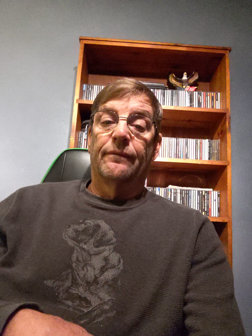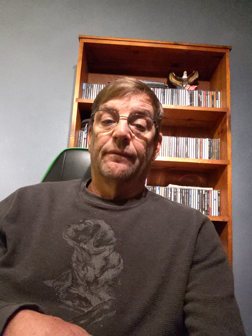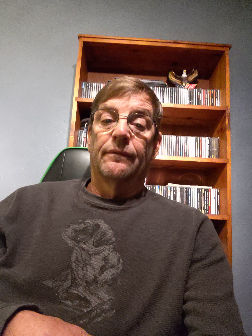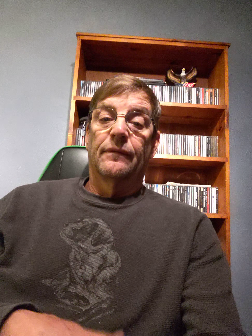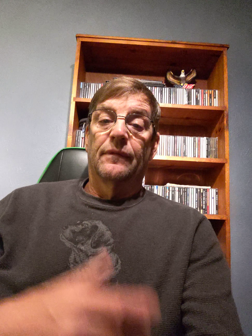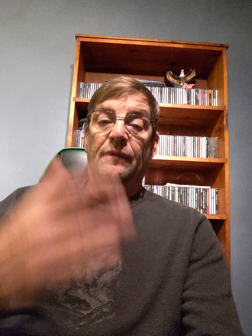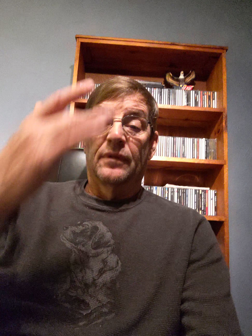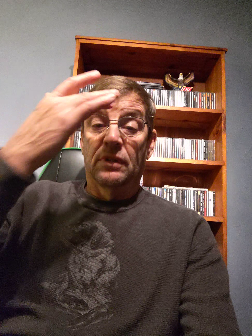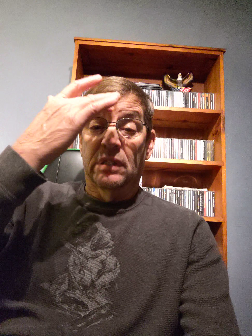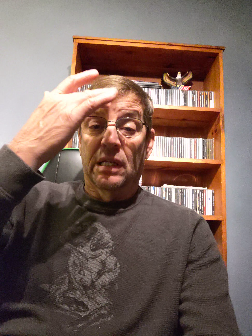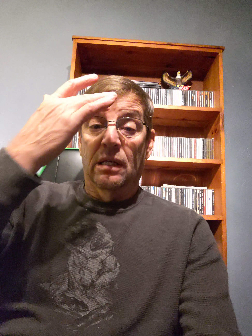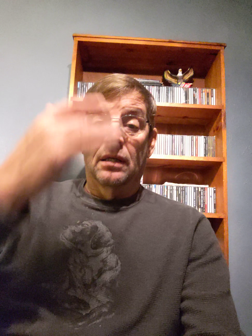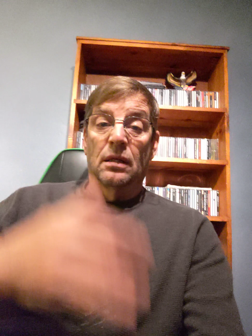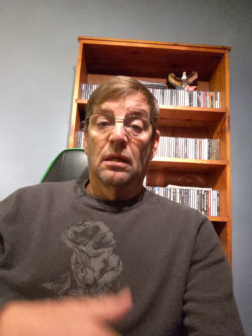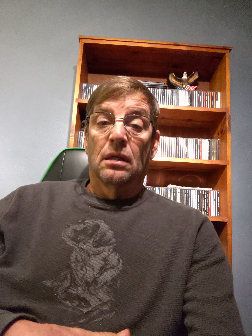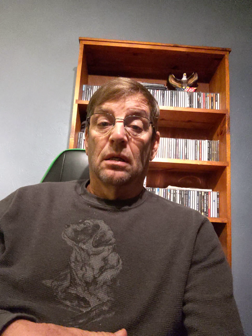sick